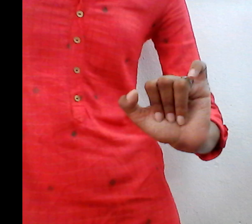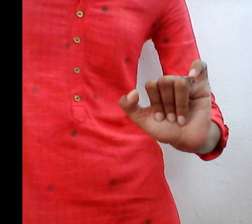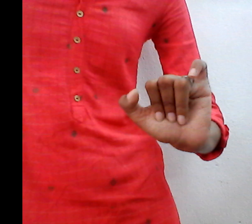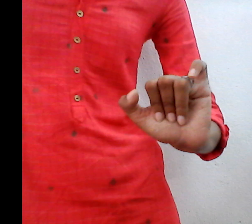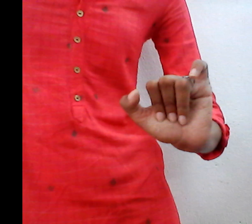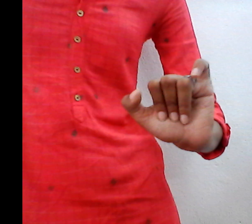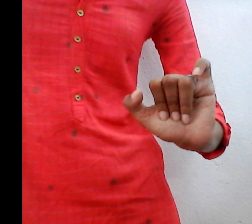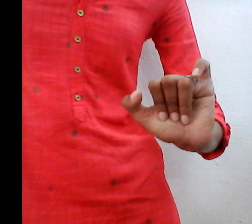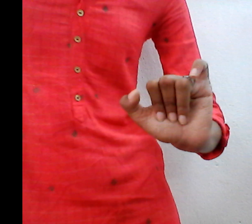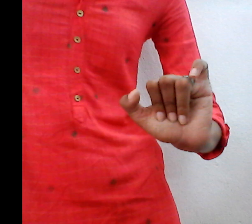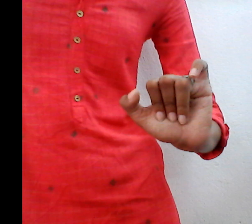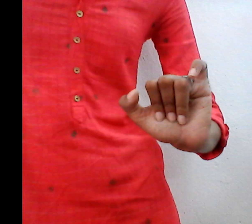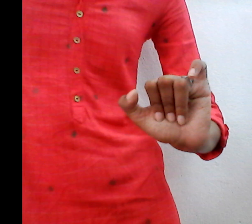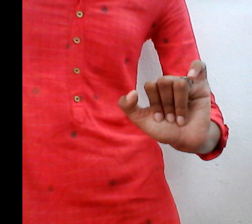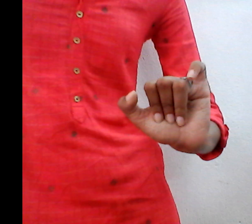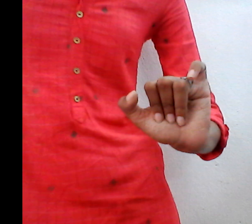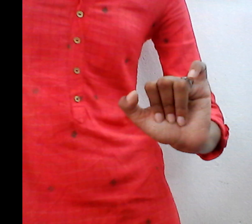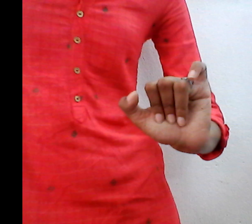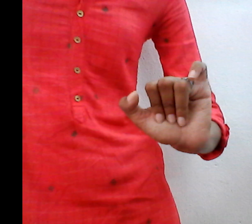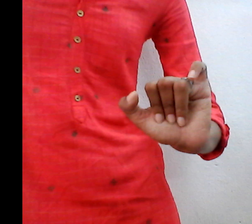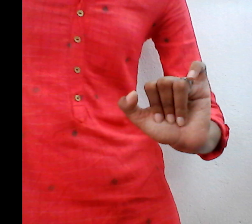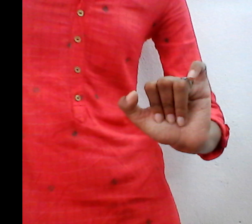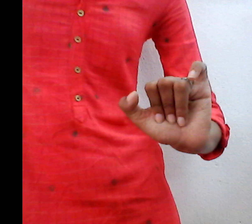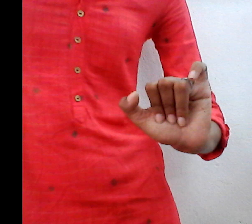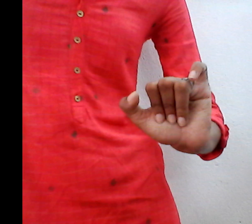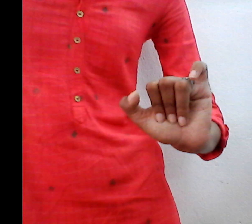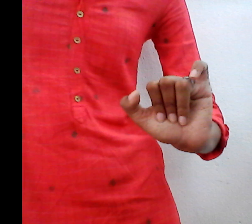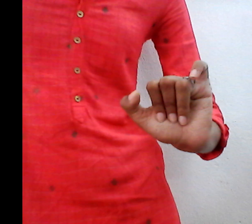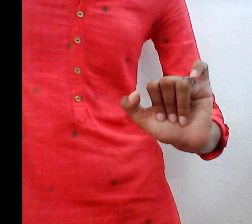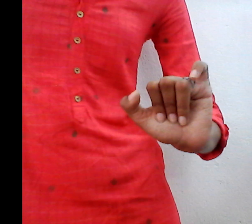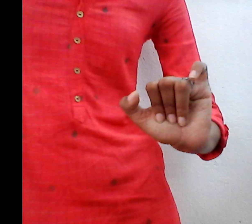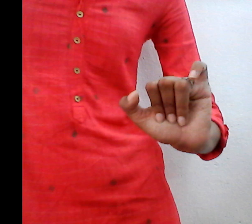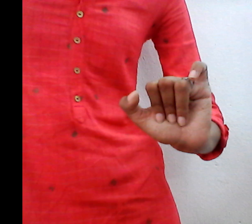ഋ